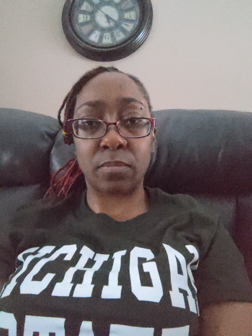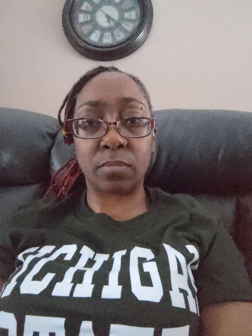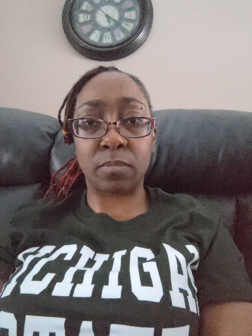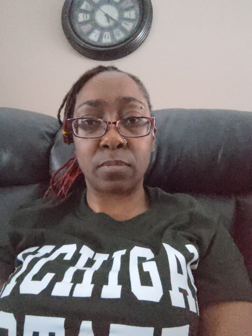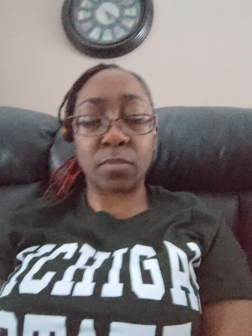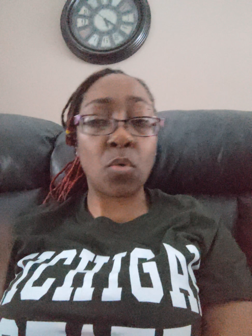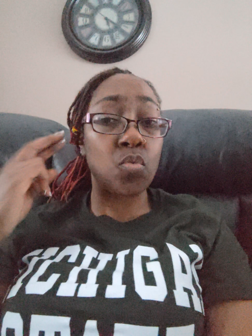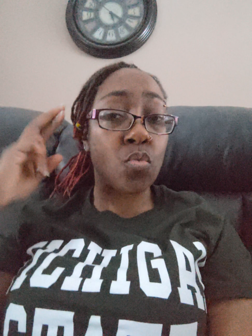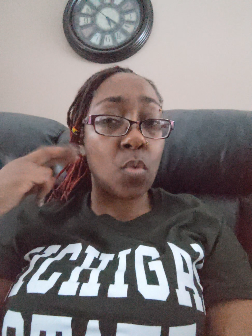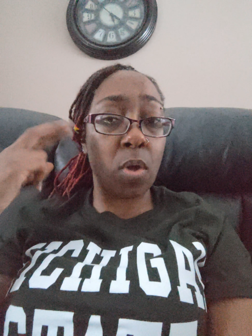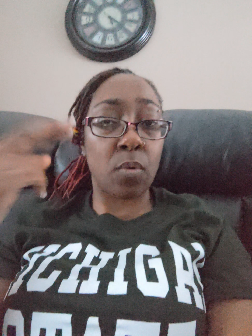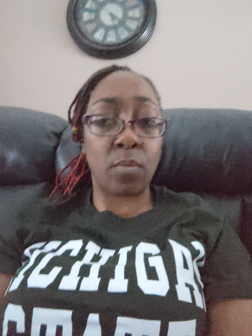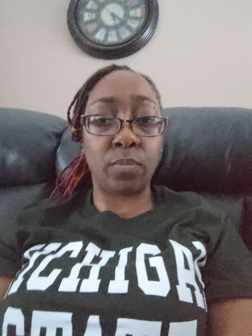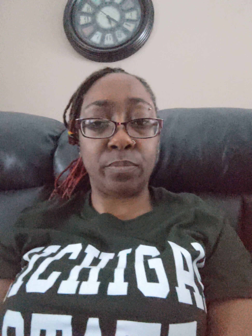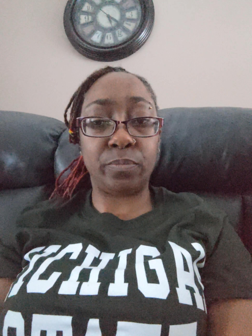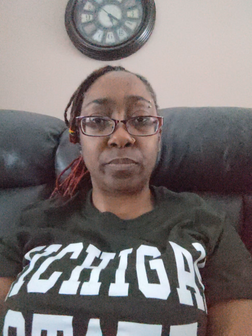radio